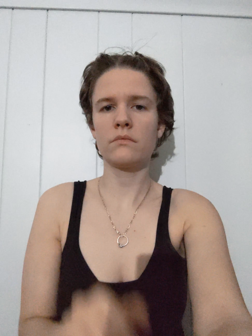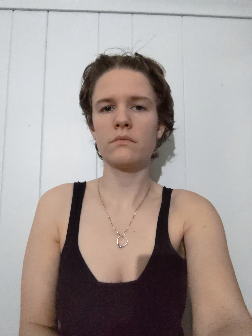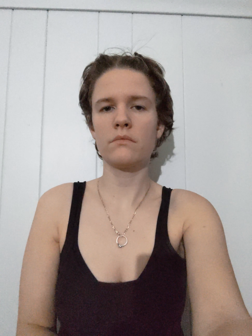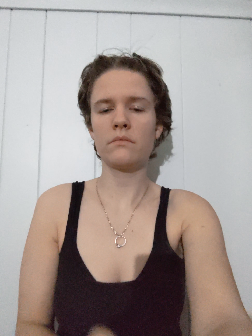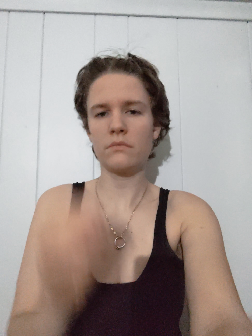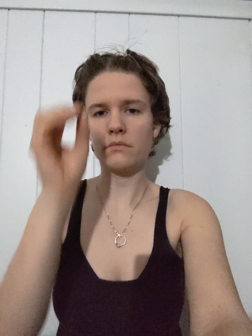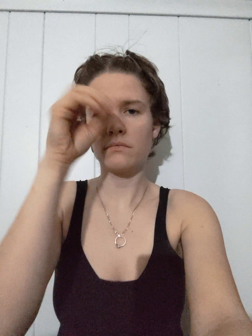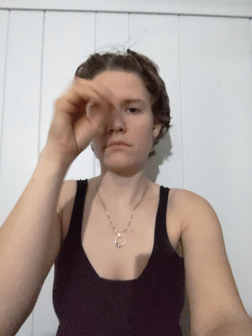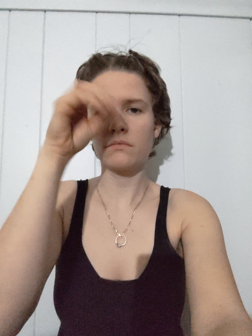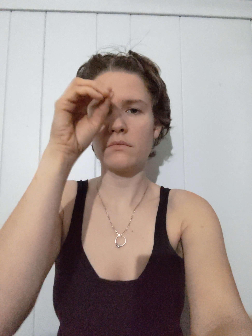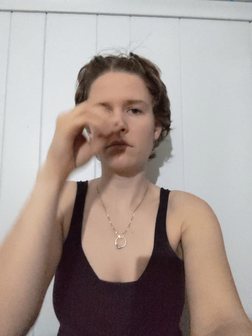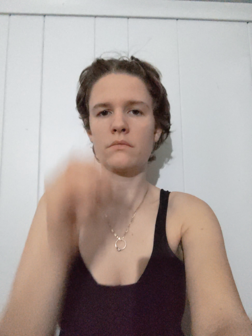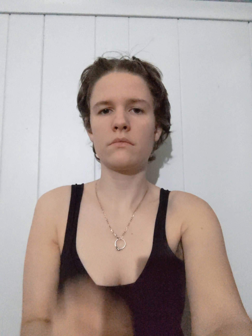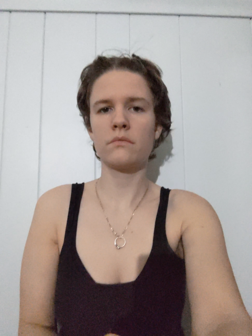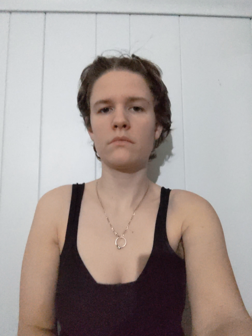owl